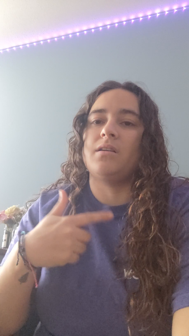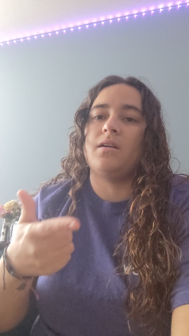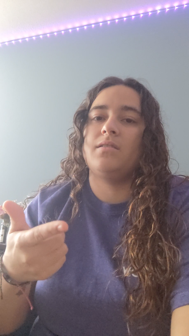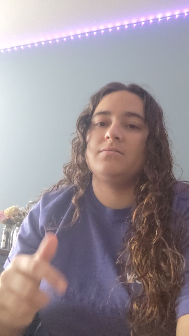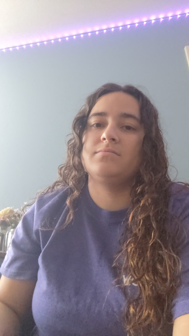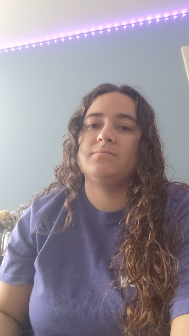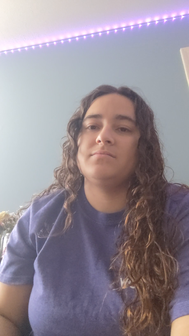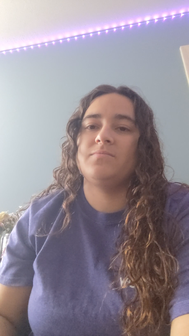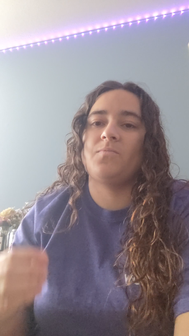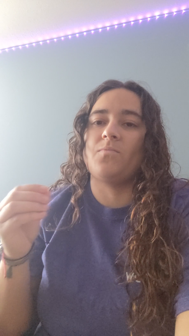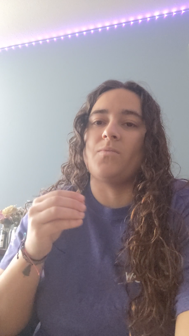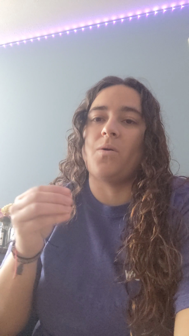more